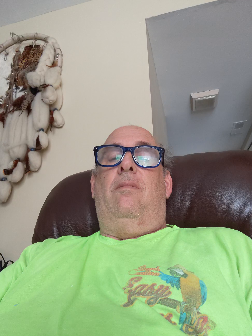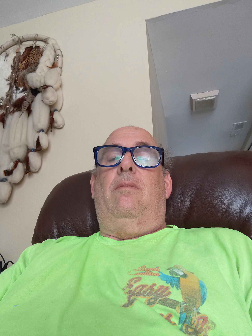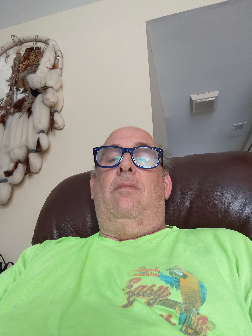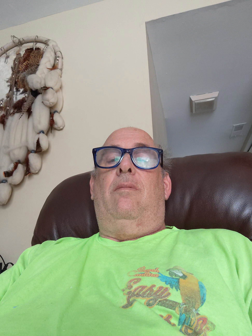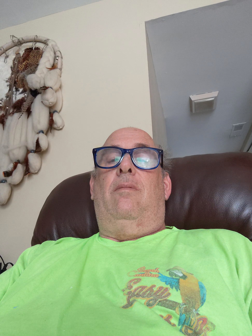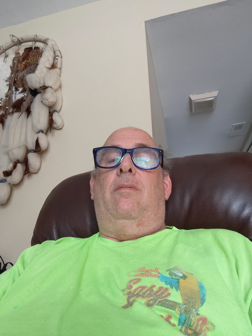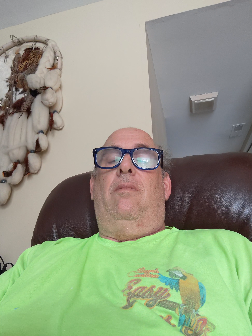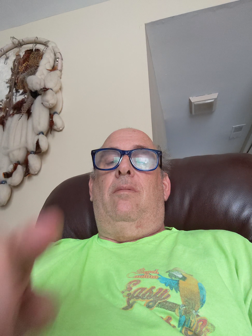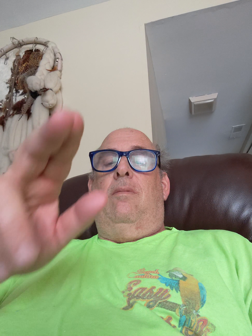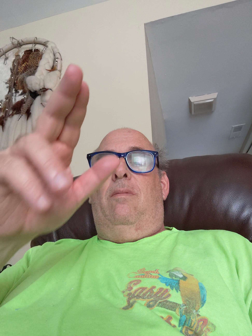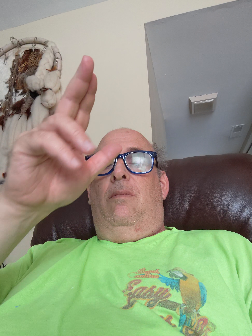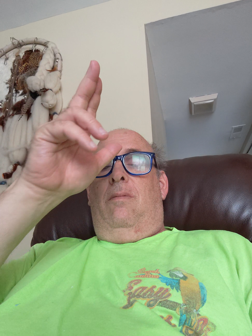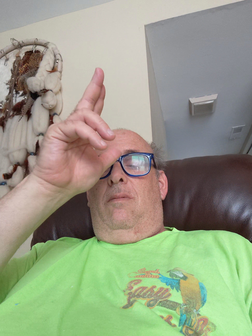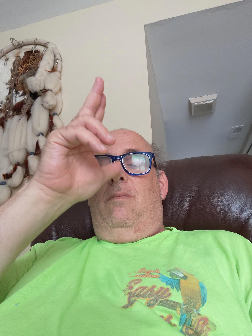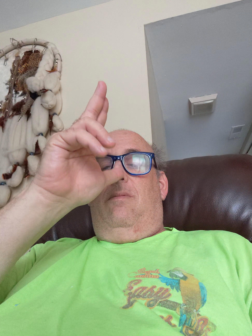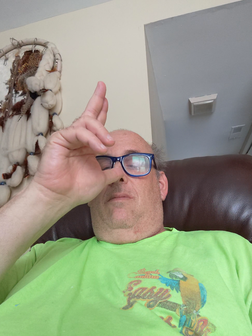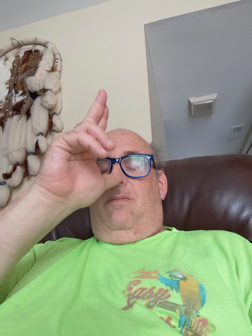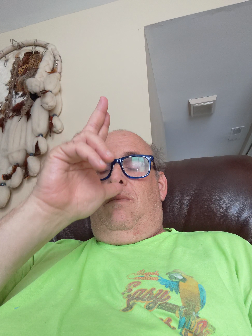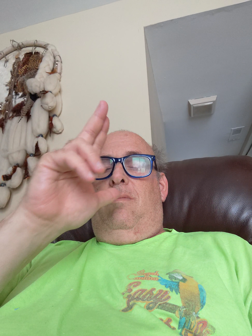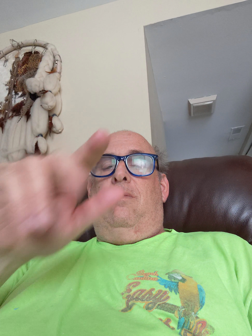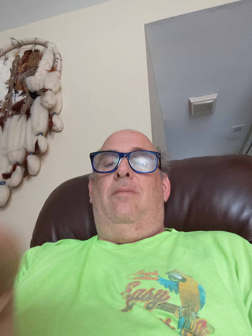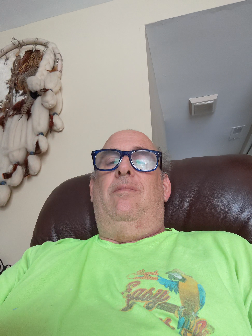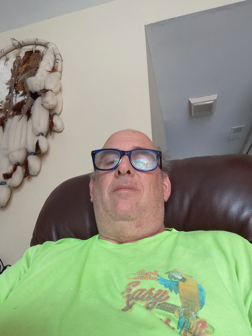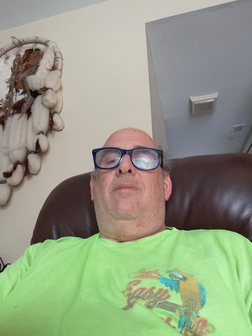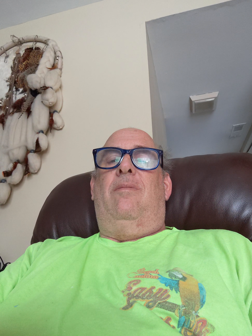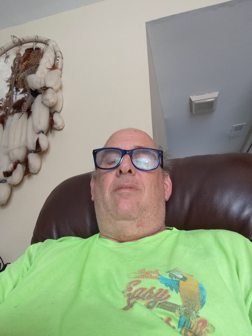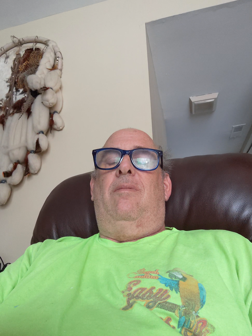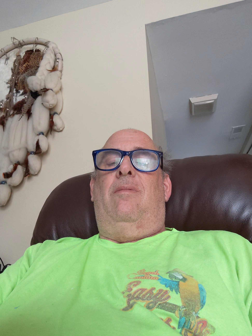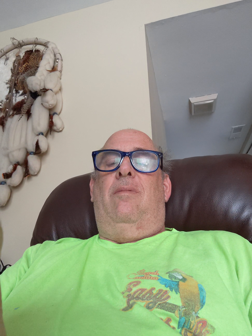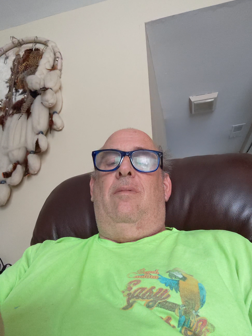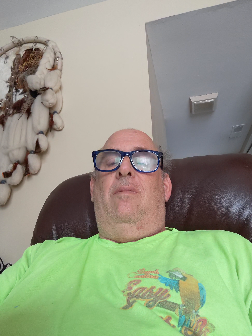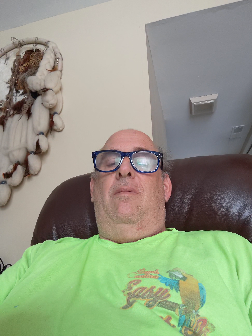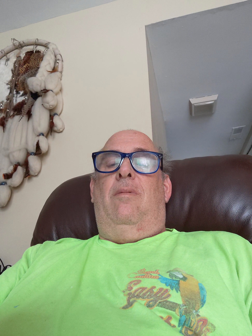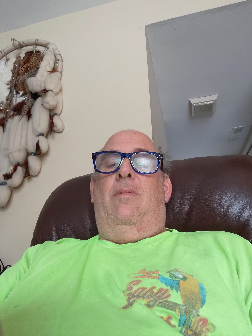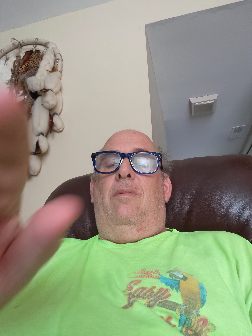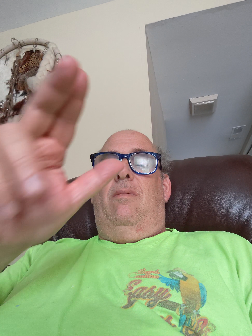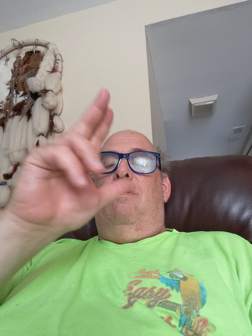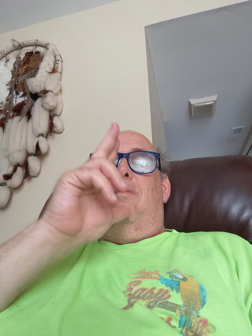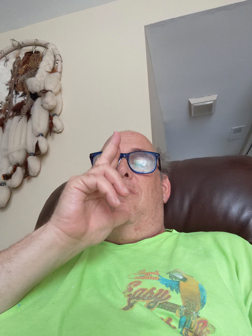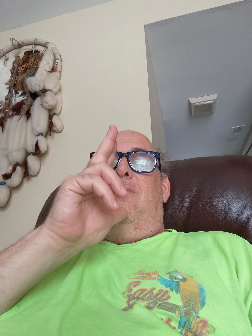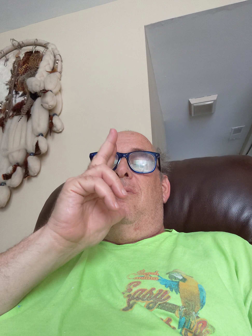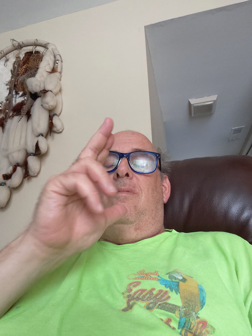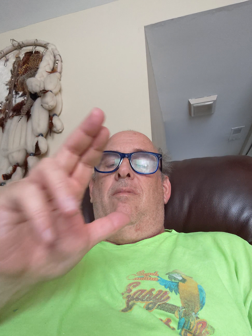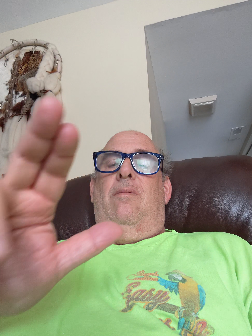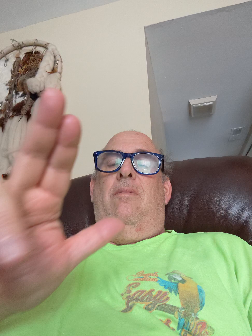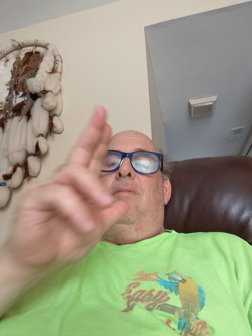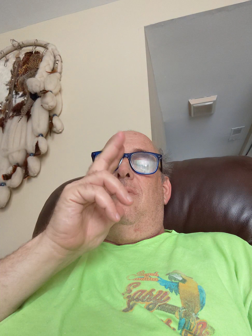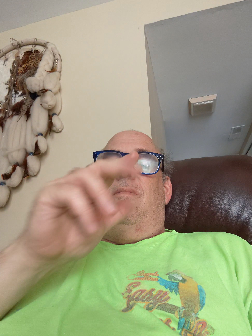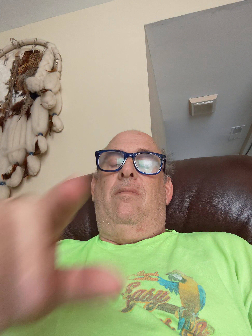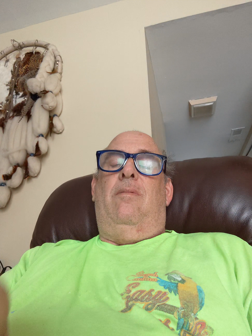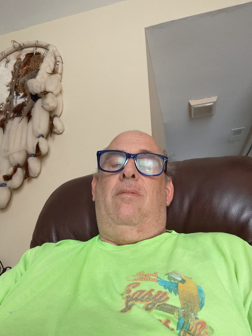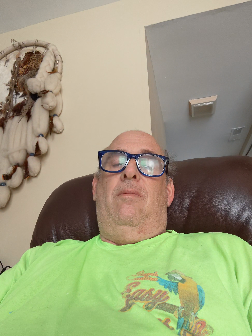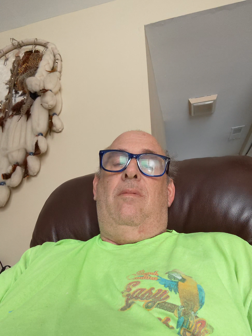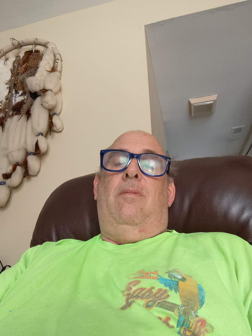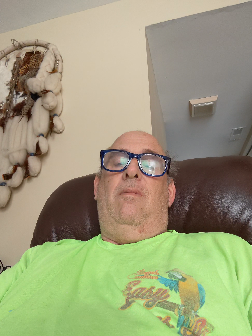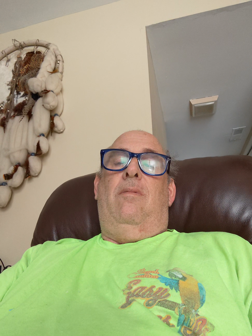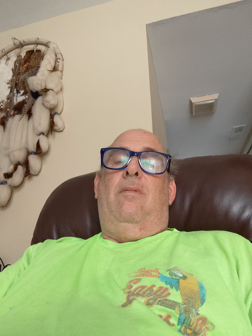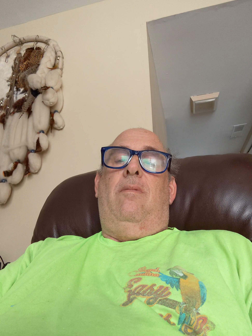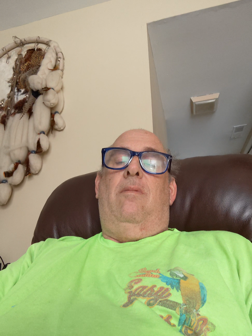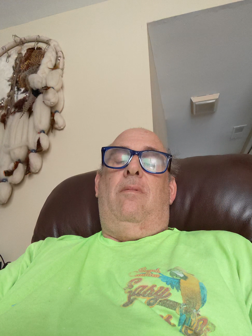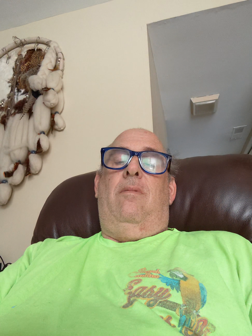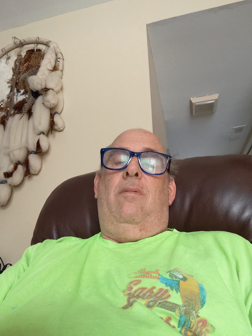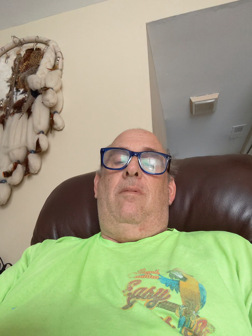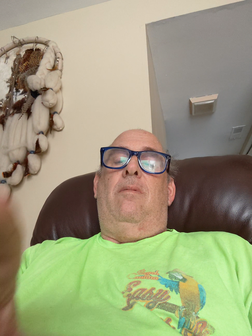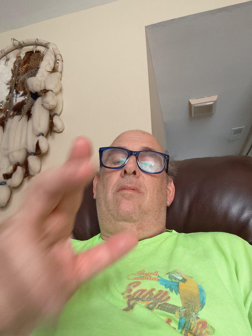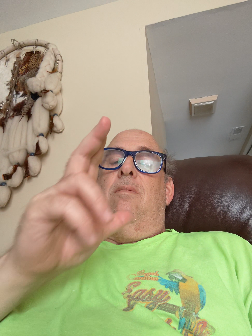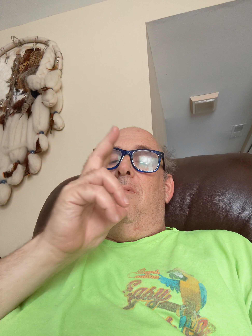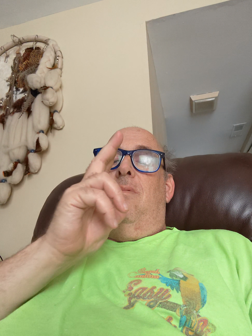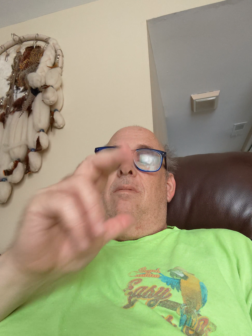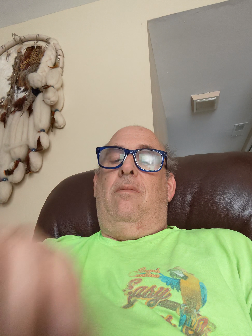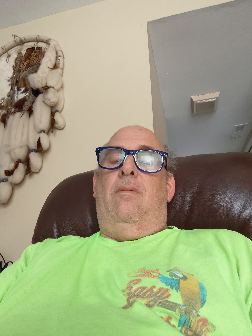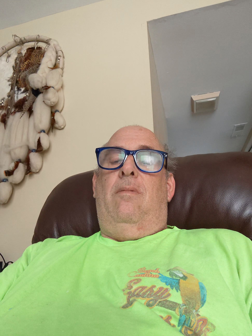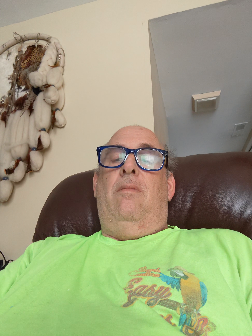hen